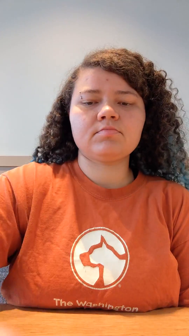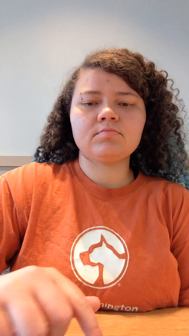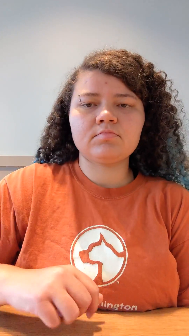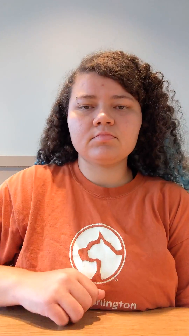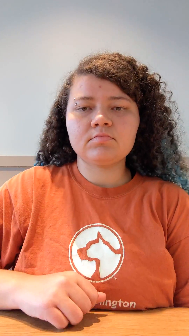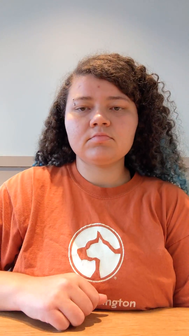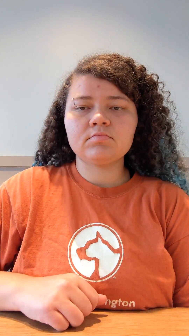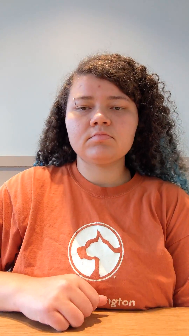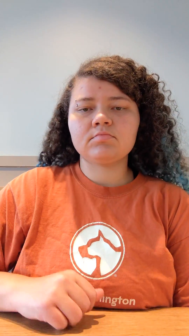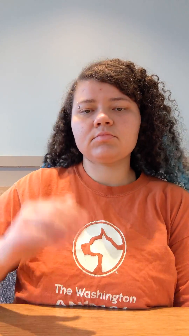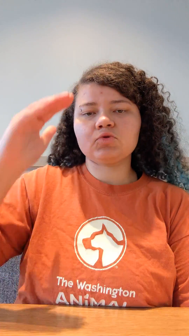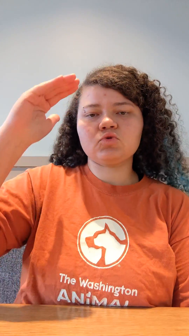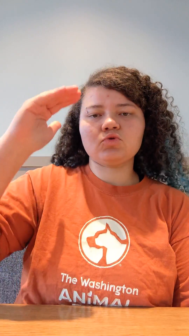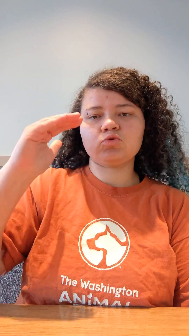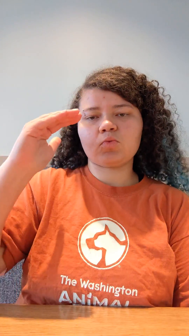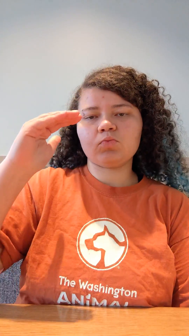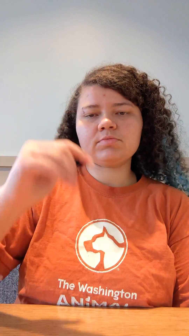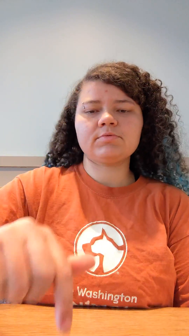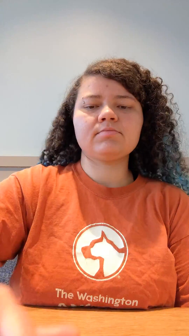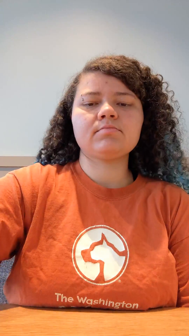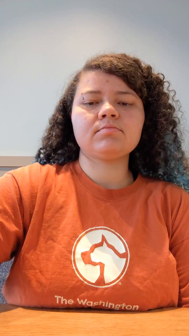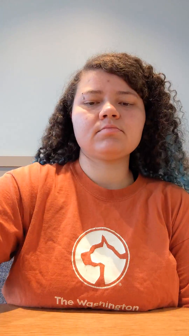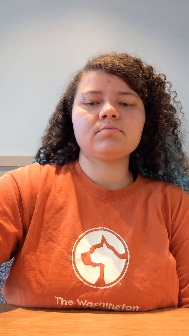short